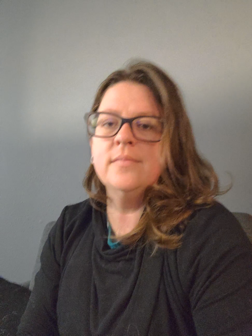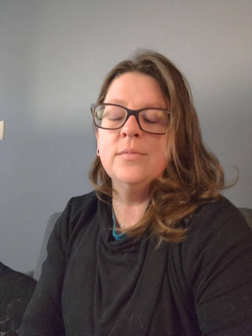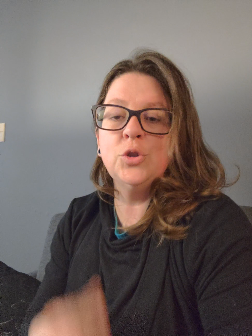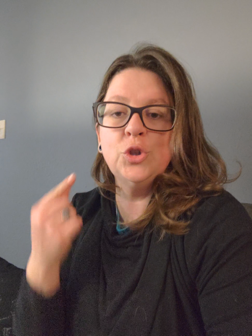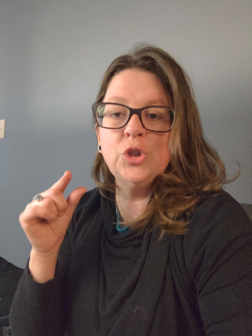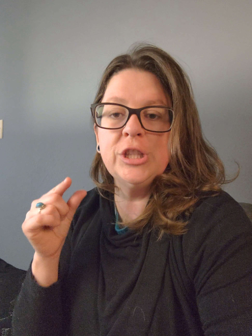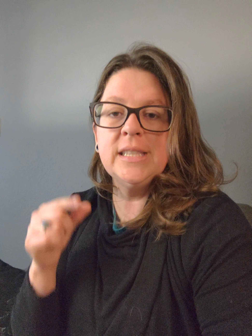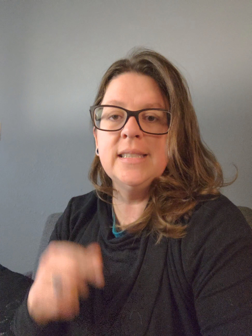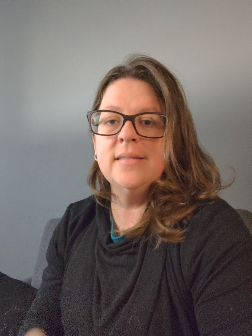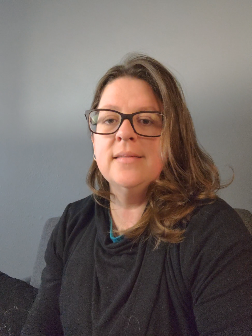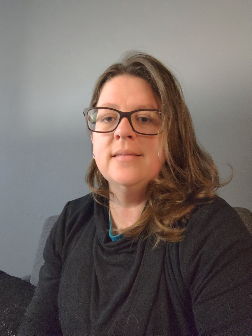green